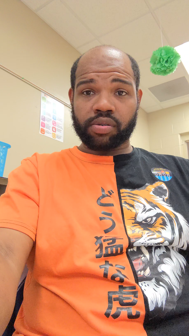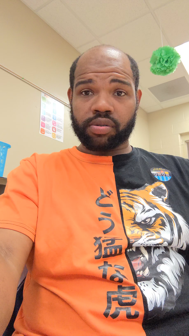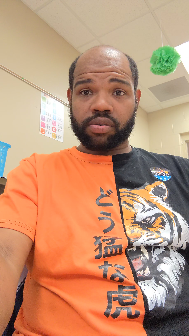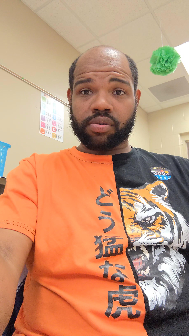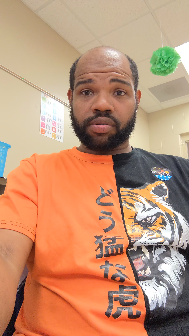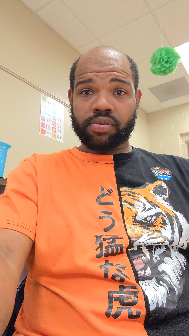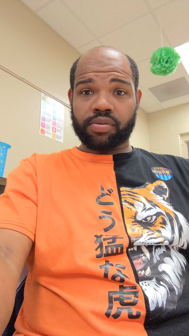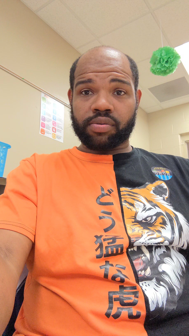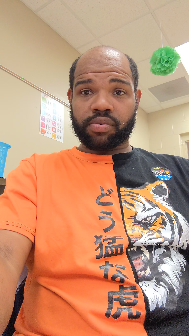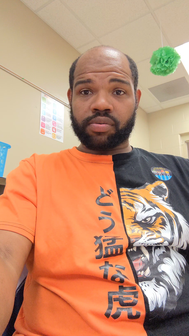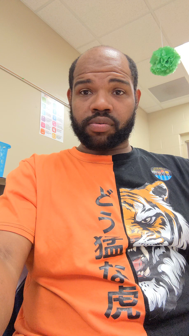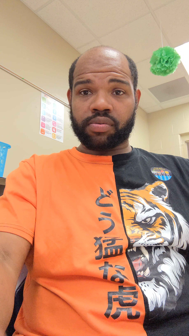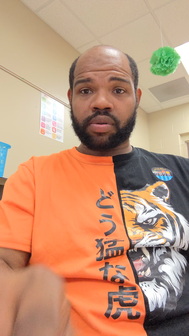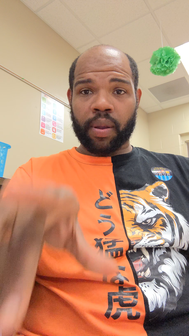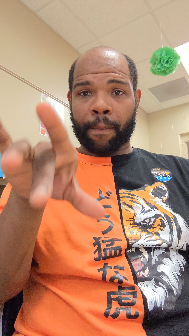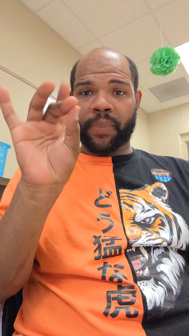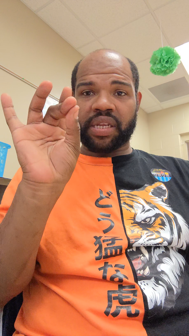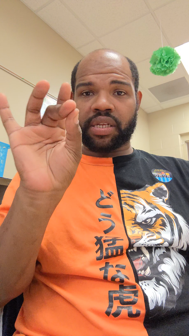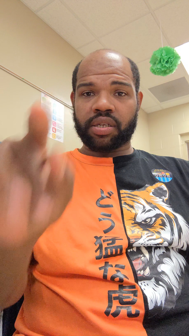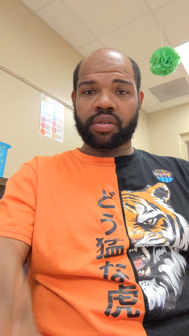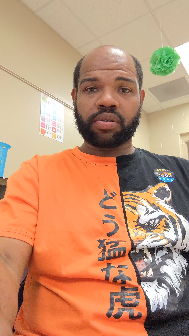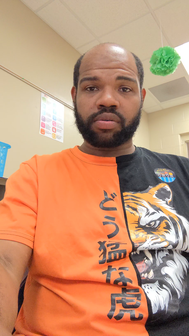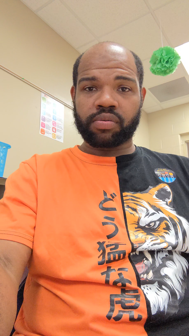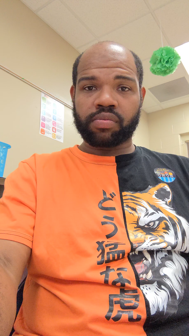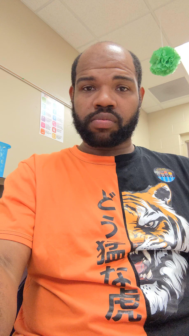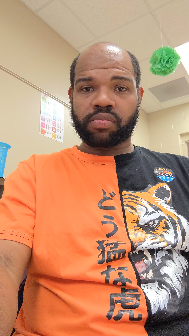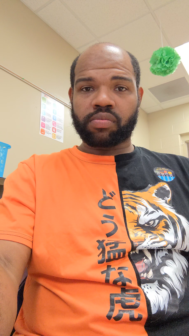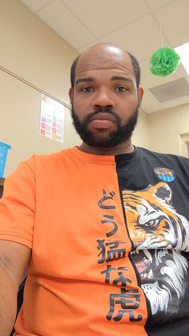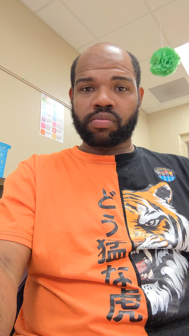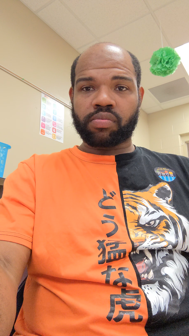pick